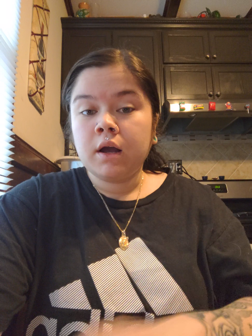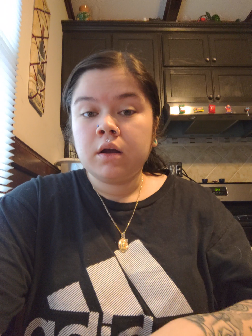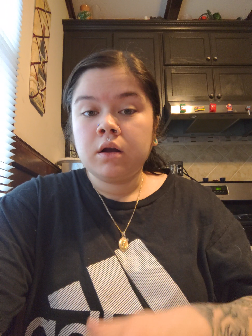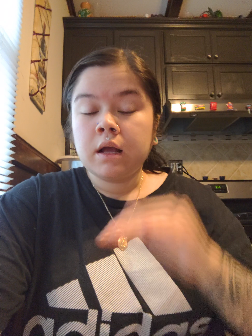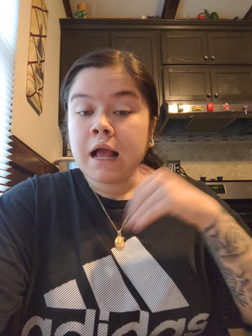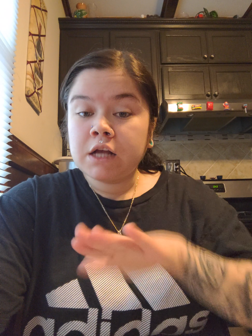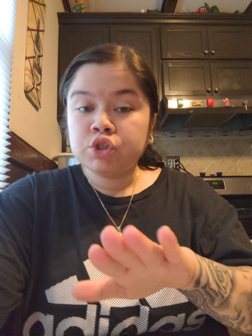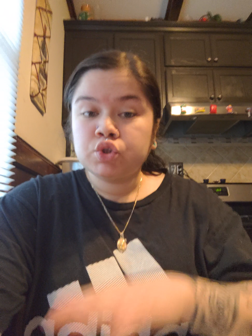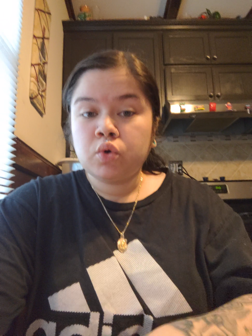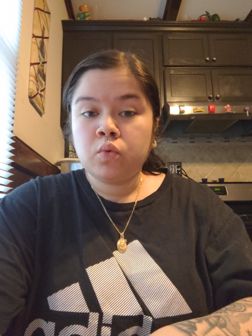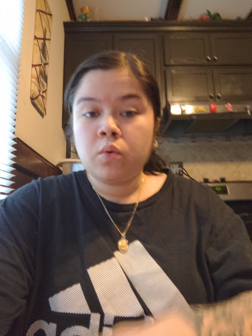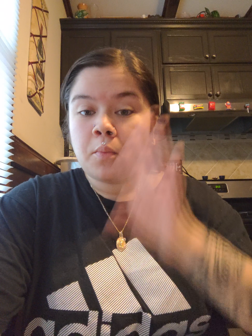into